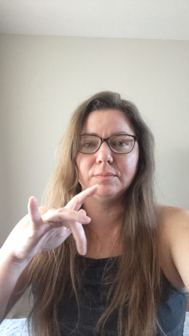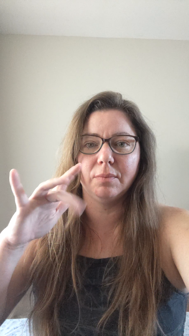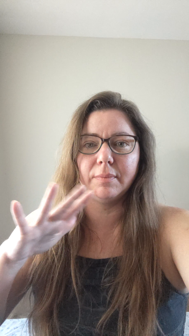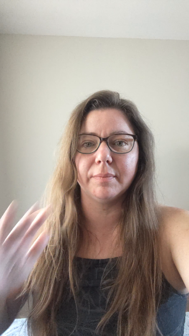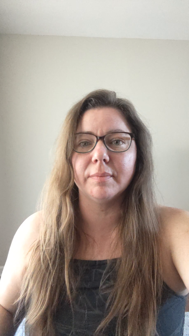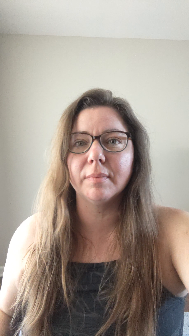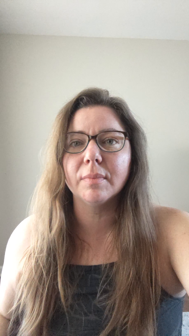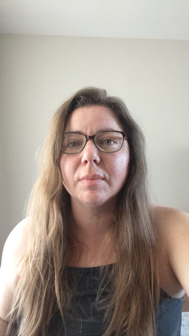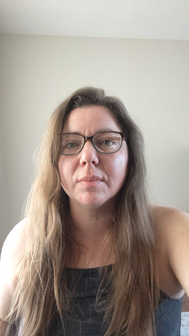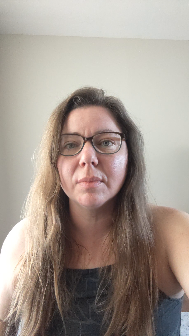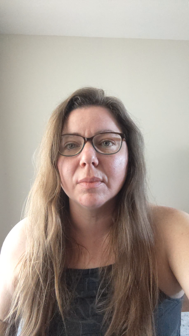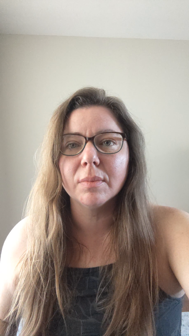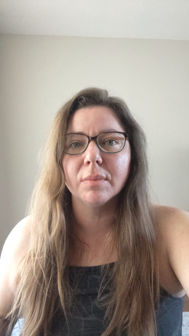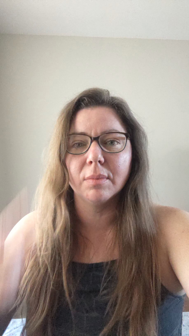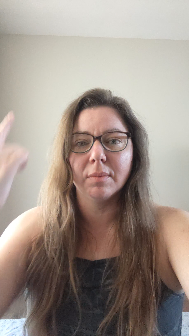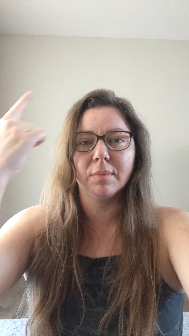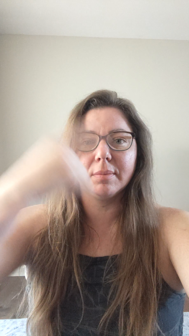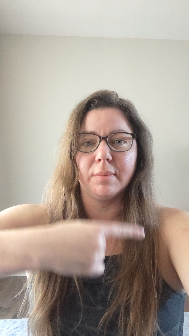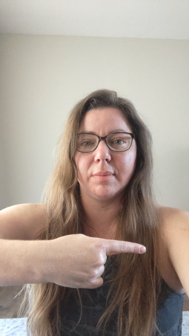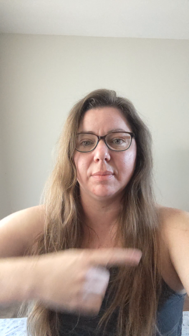day